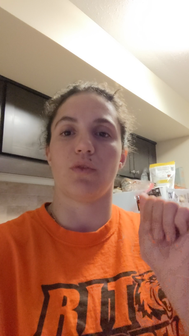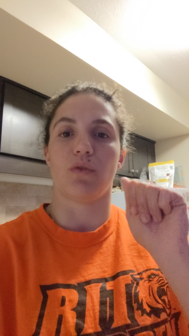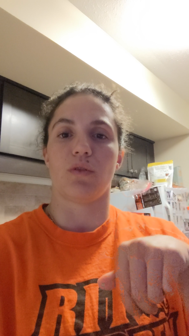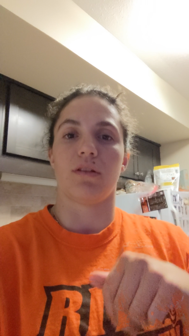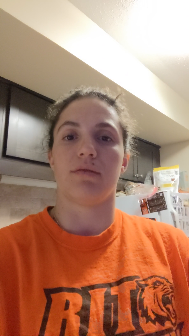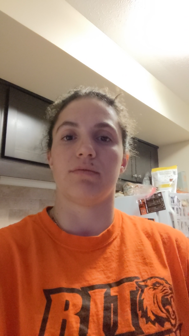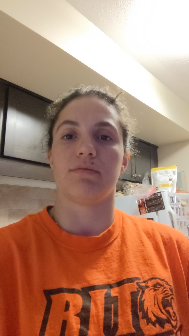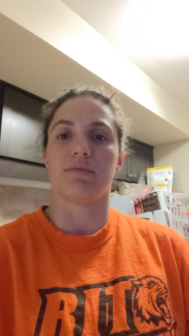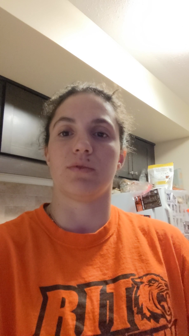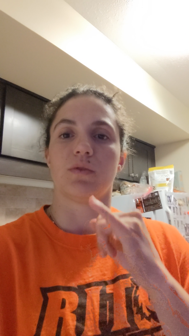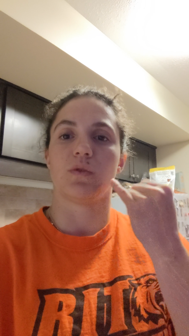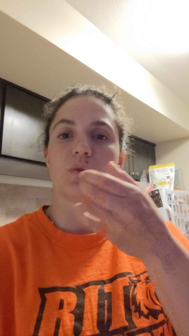juice